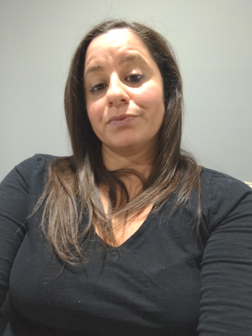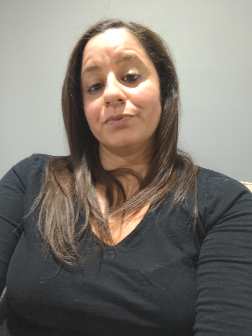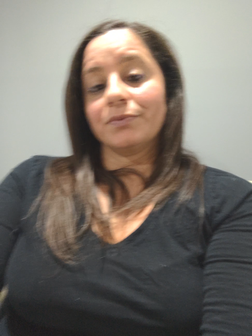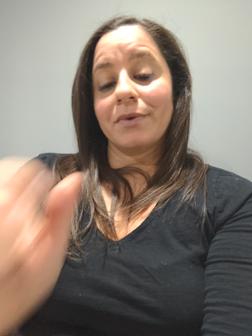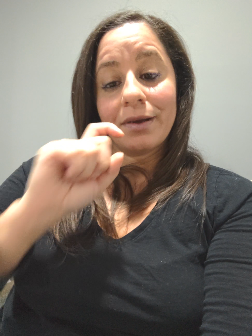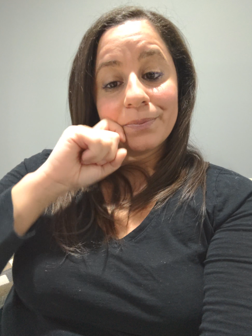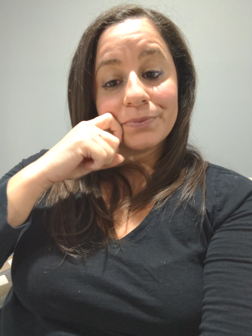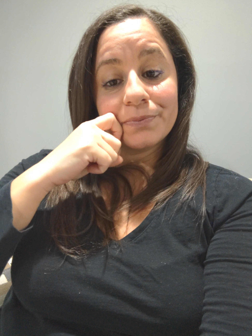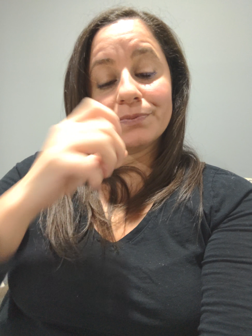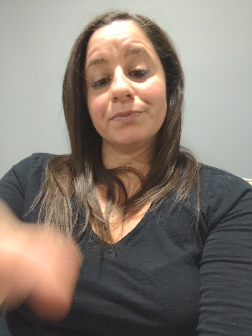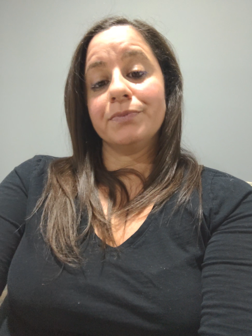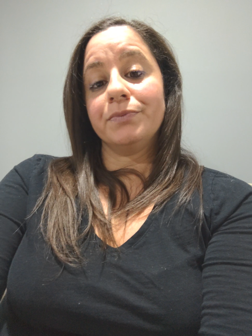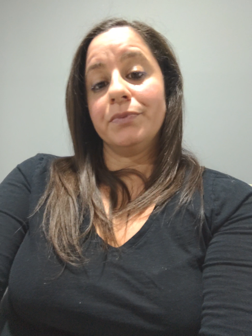apple